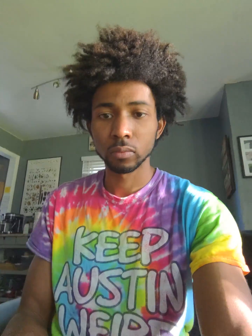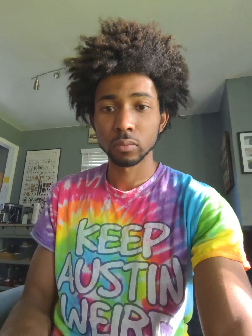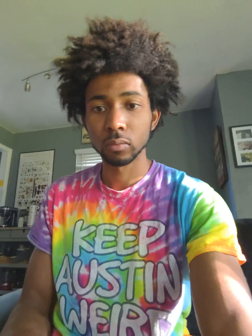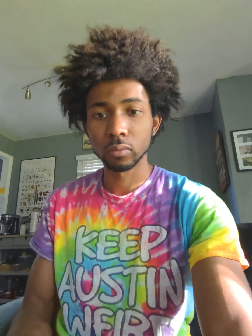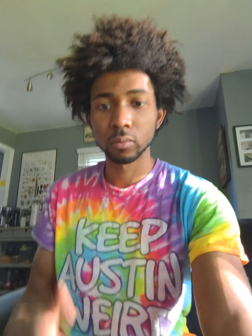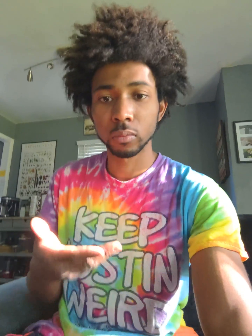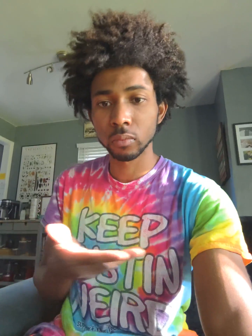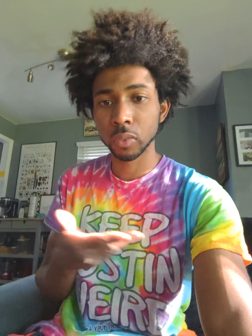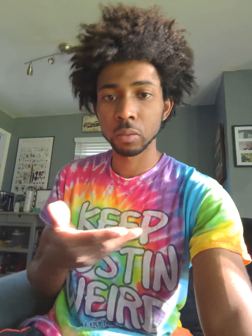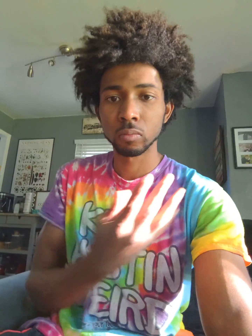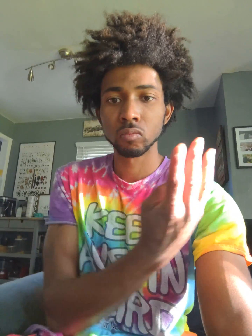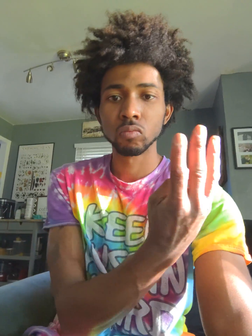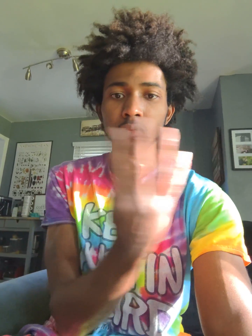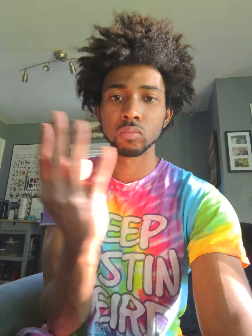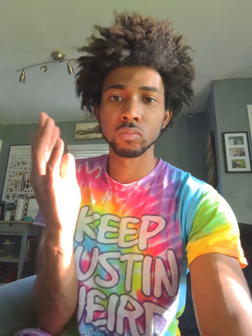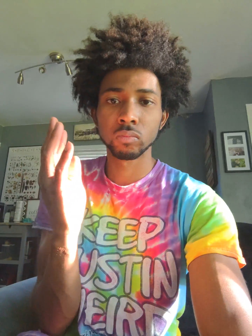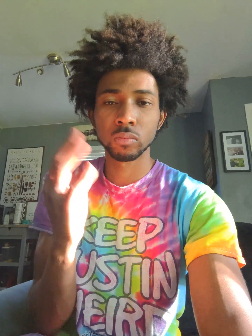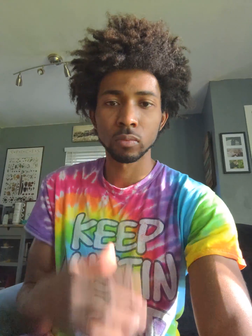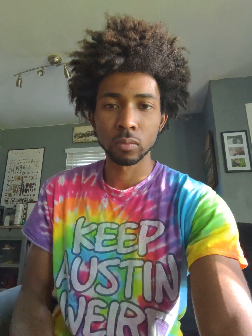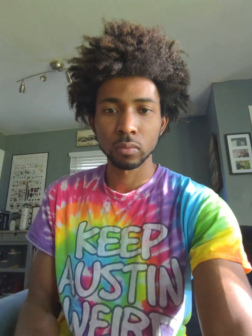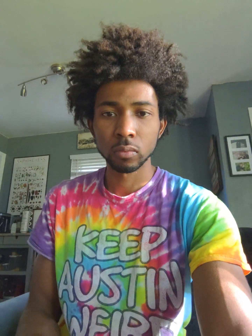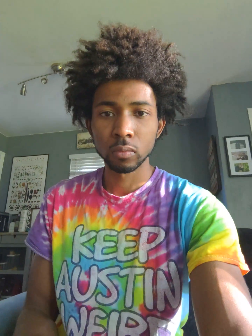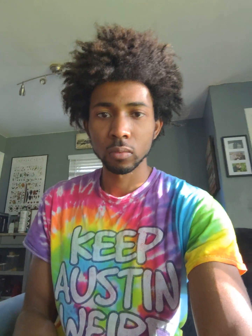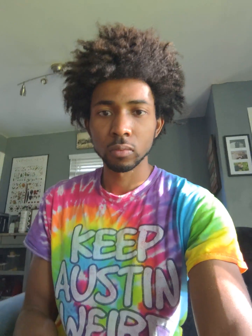crib